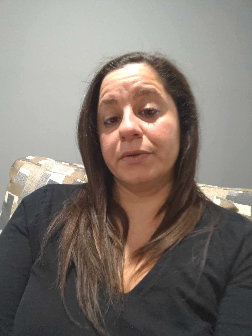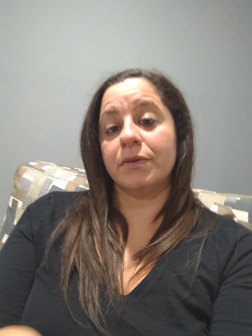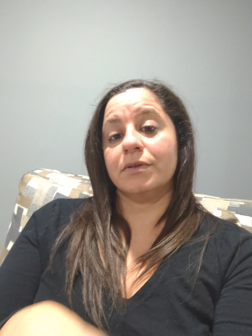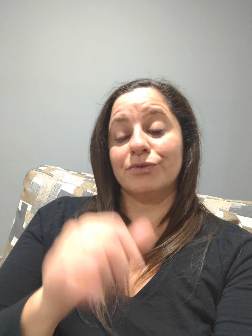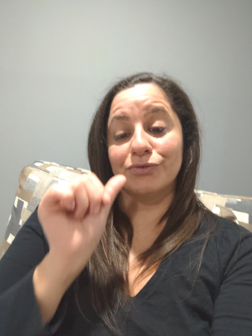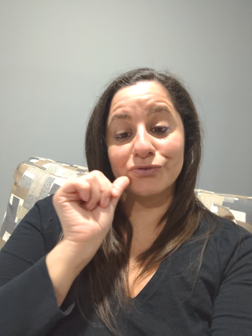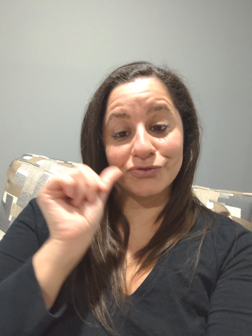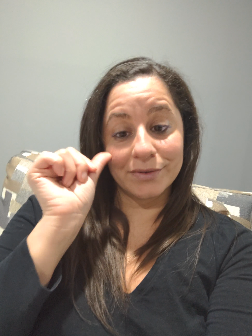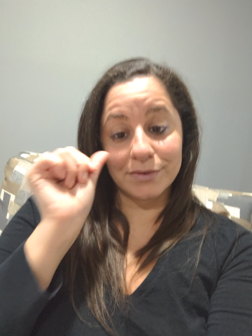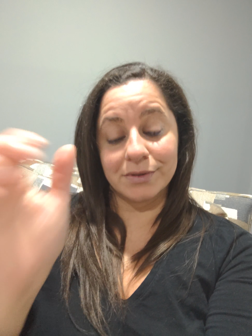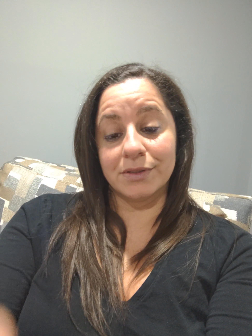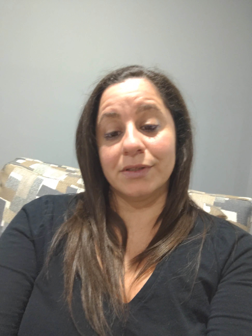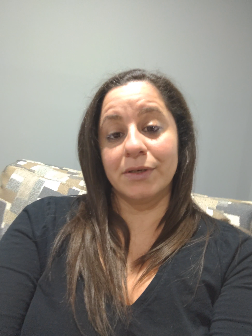yesterday